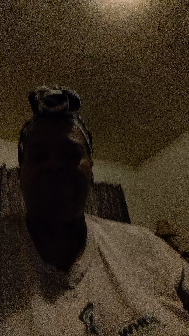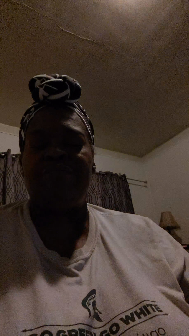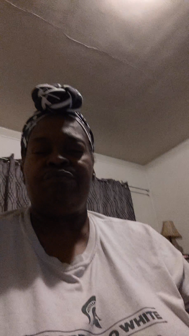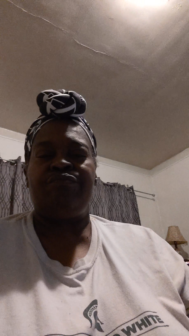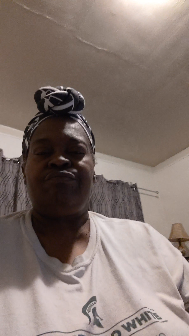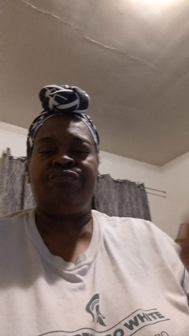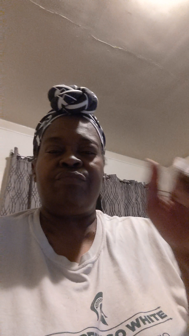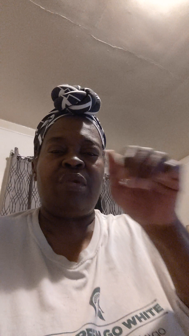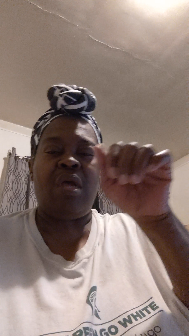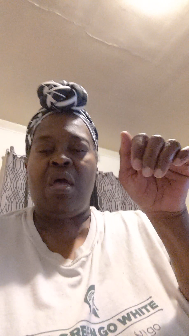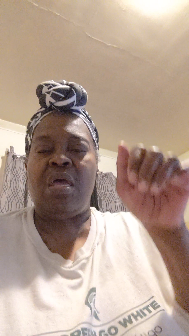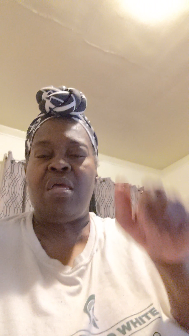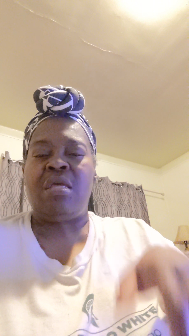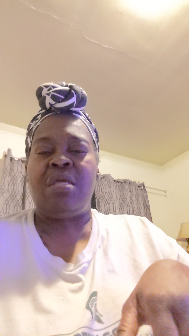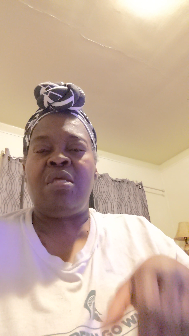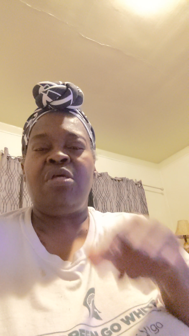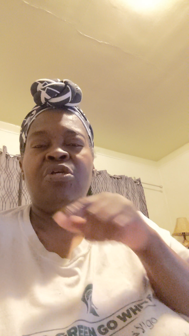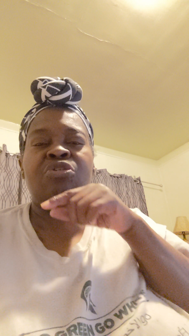a